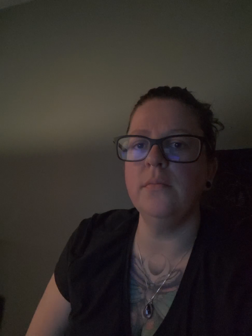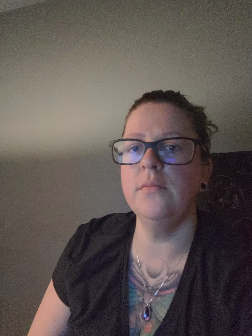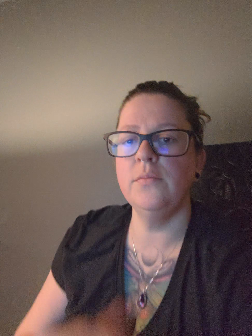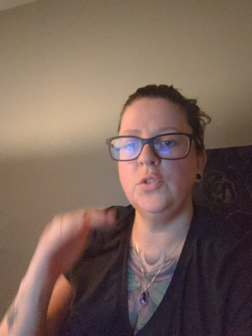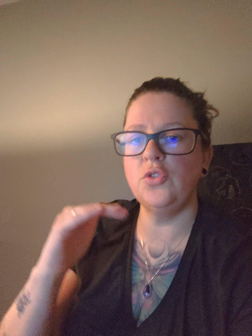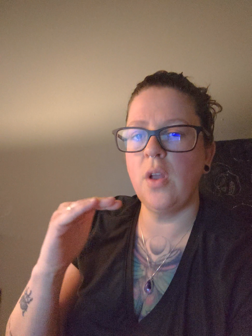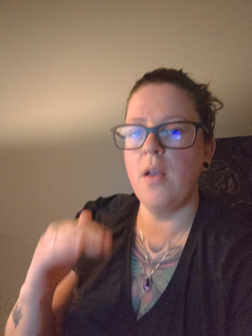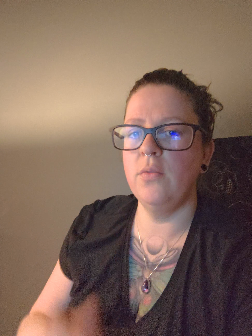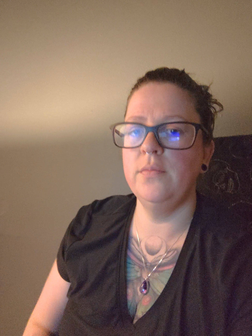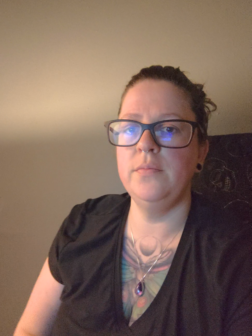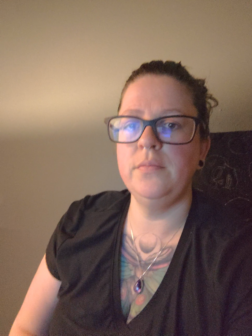child